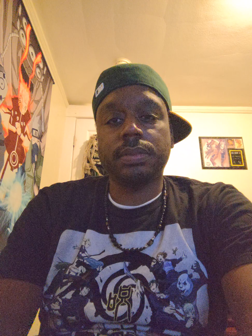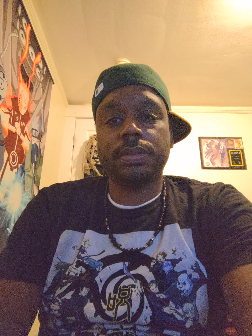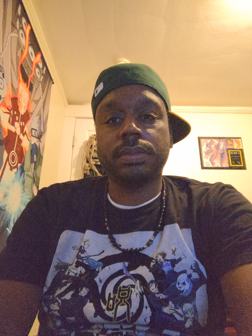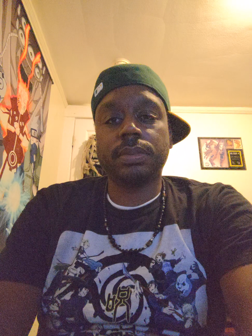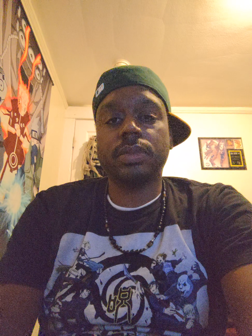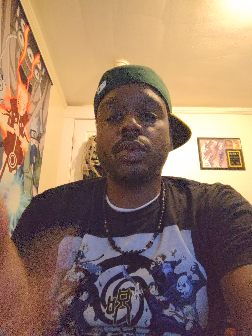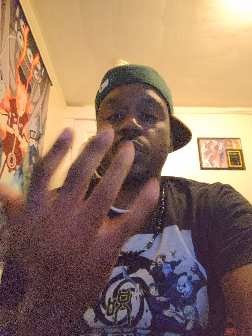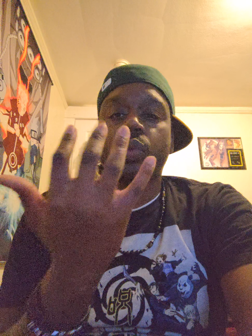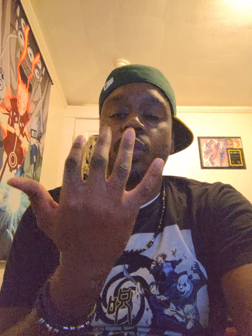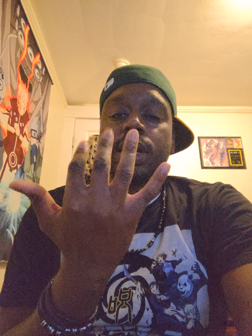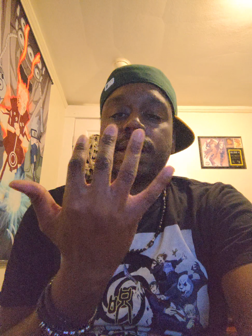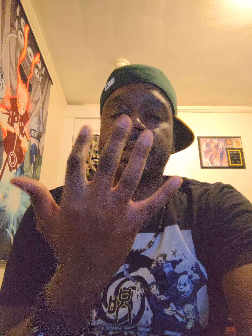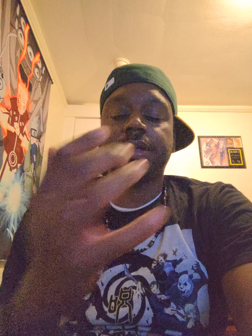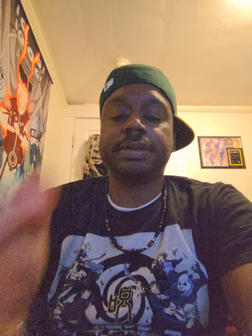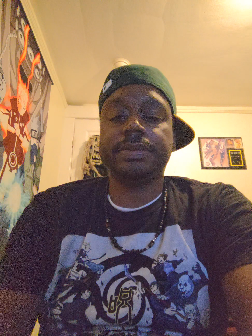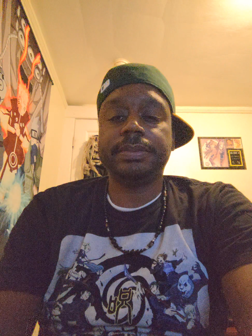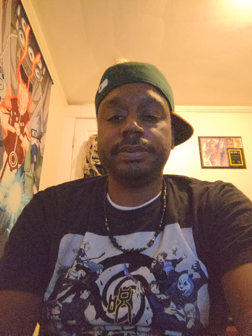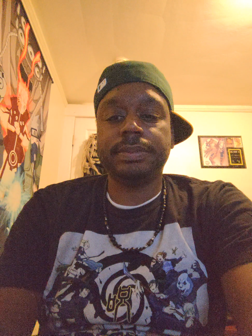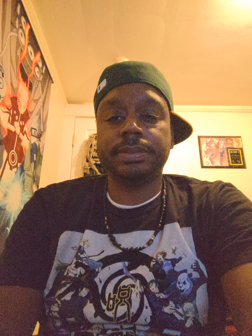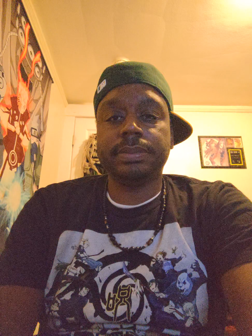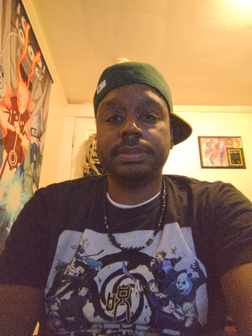wait